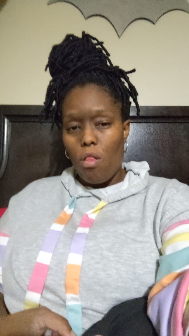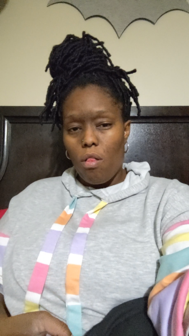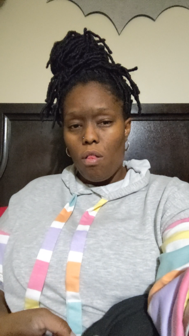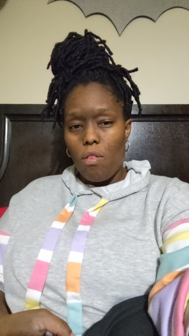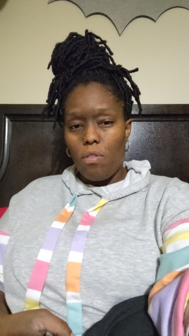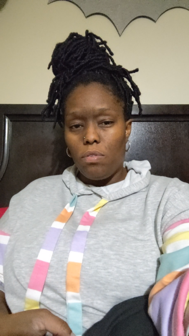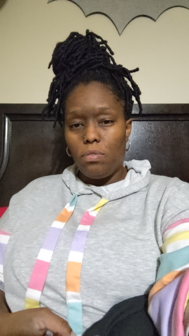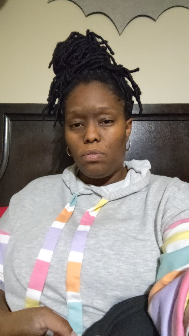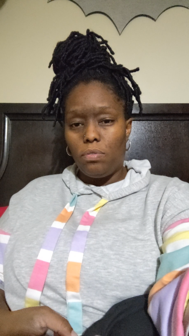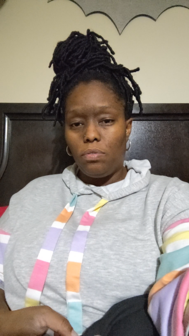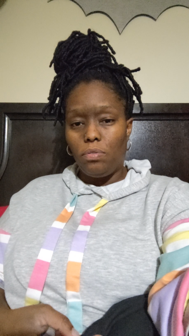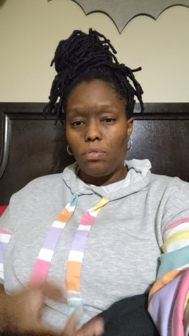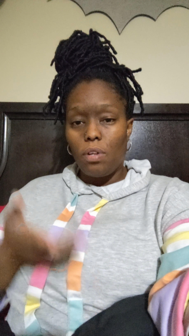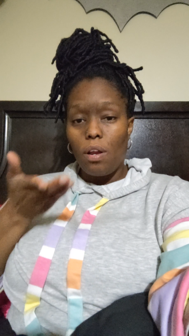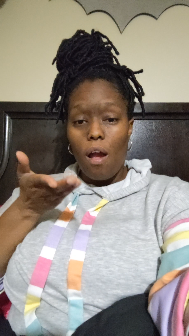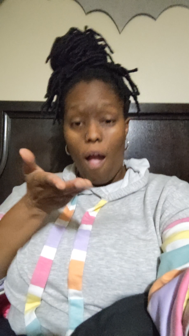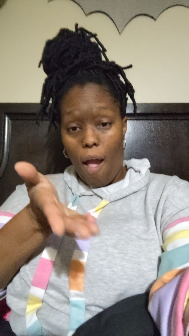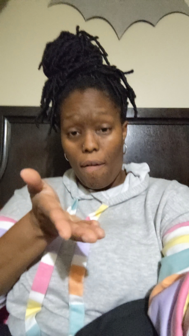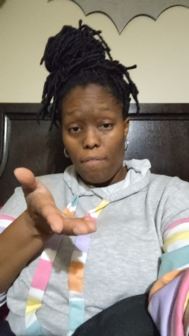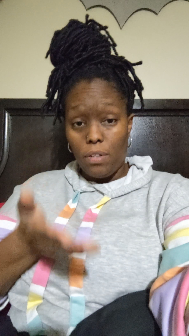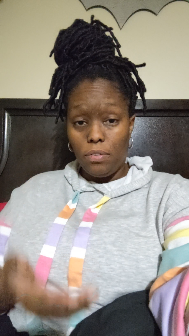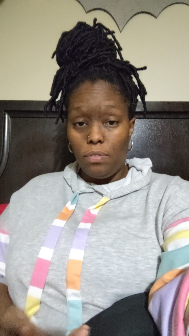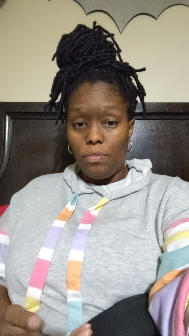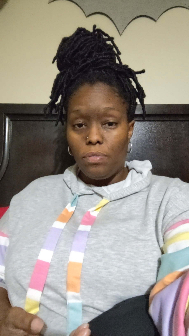oven